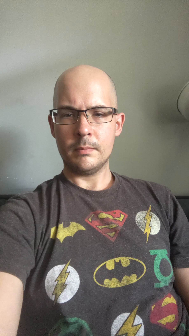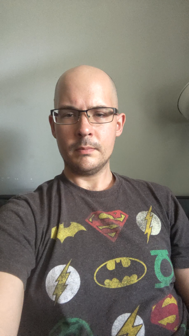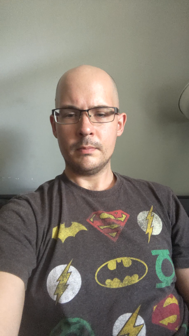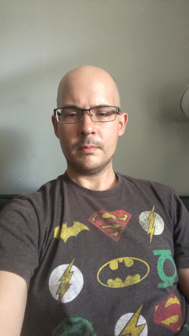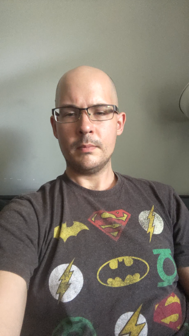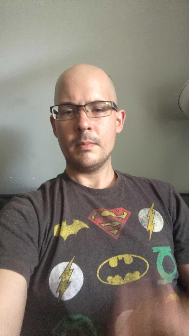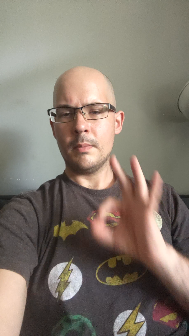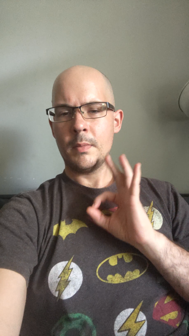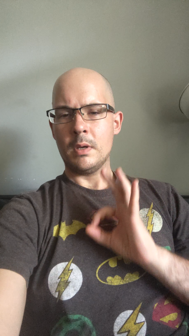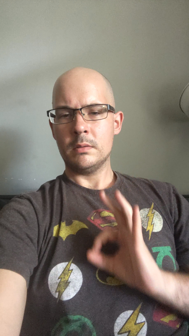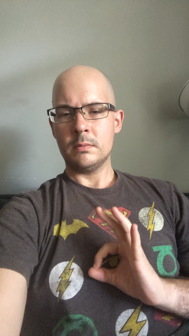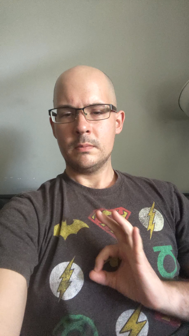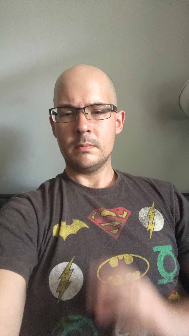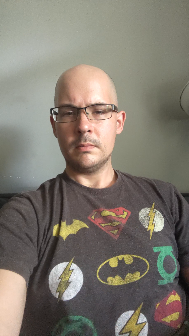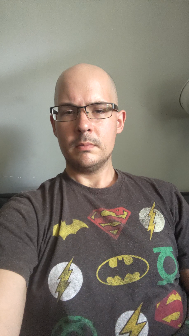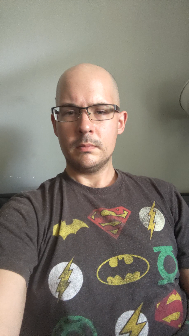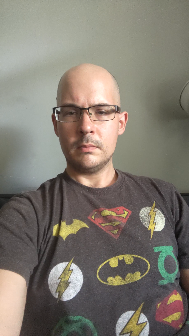button